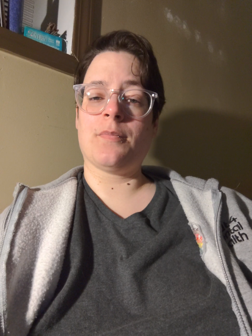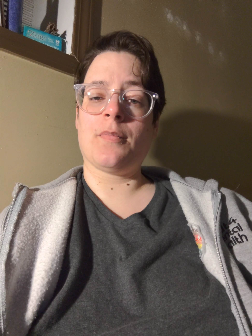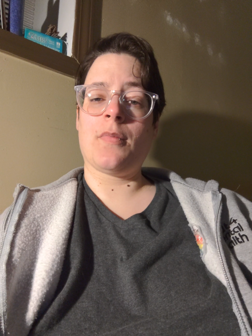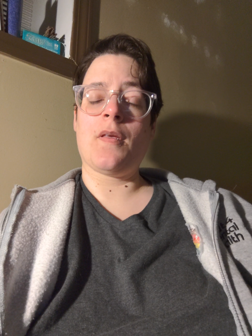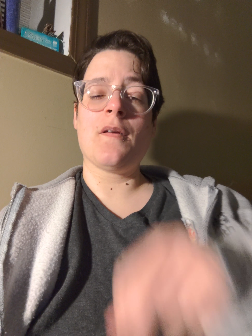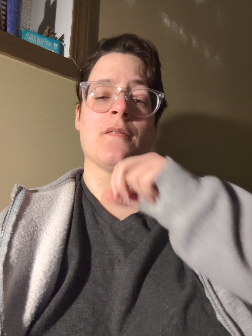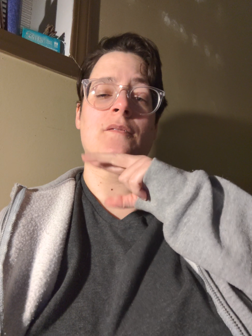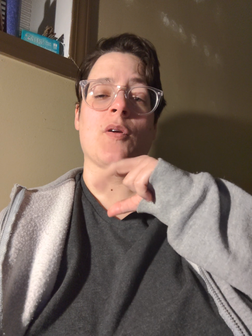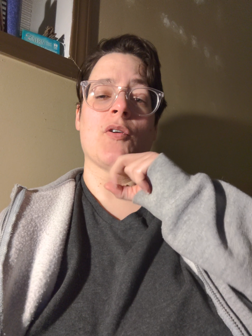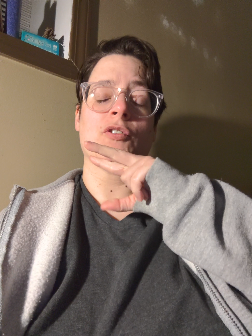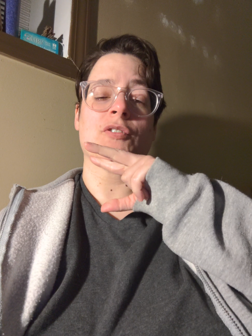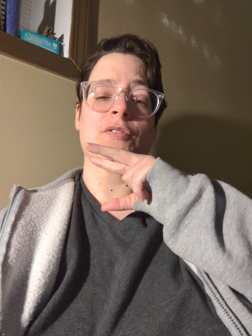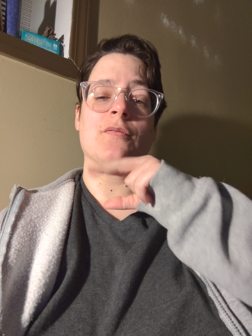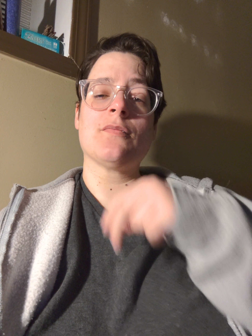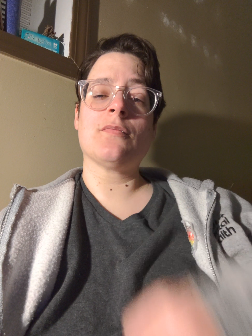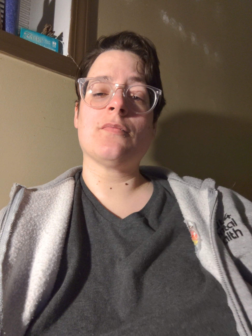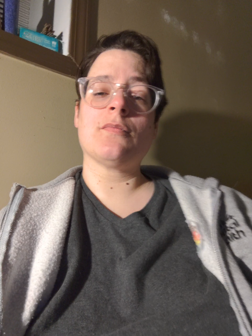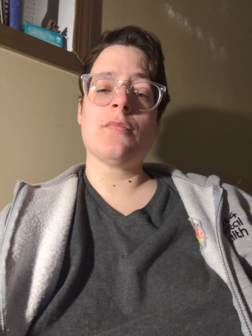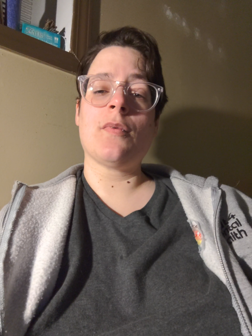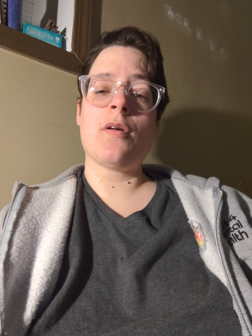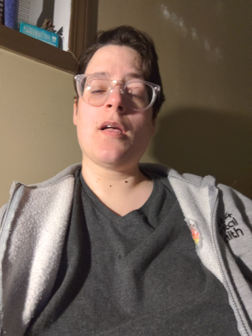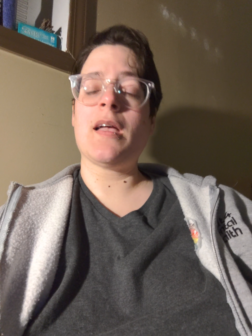frog